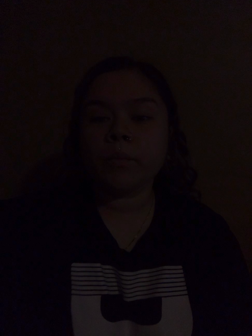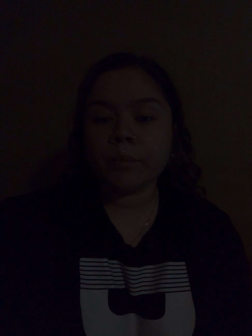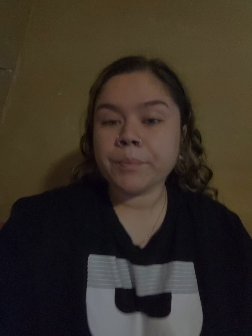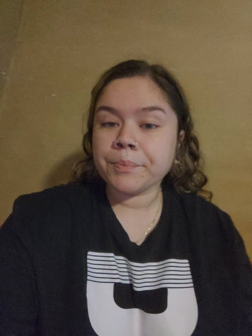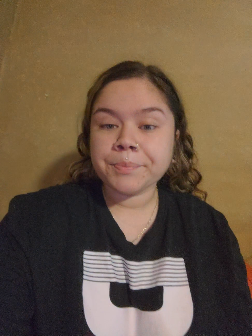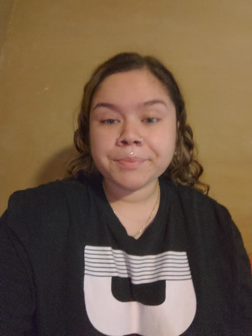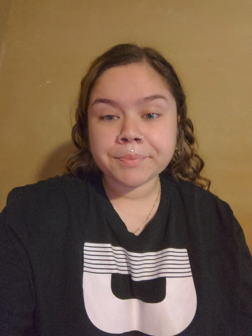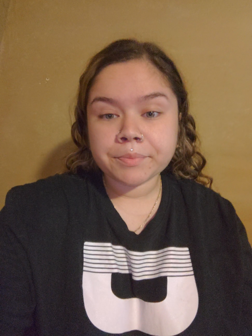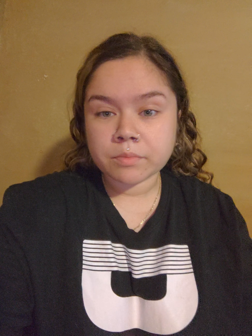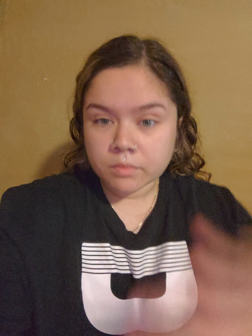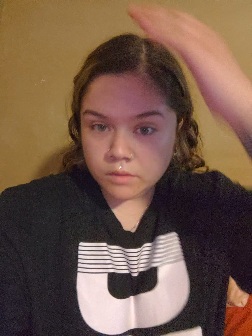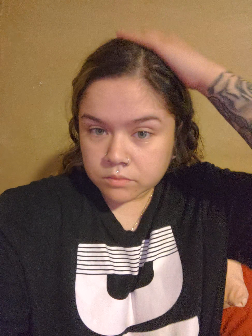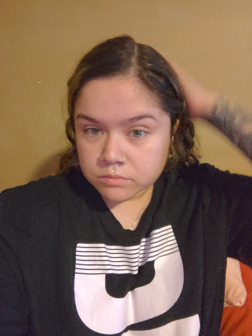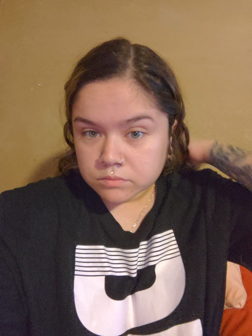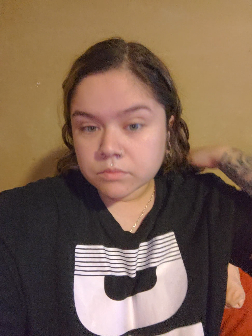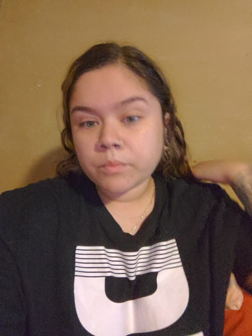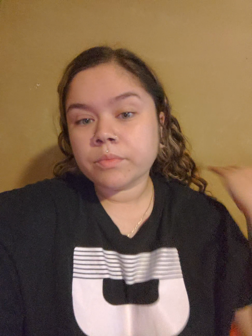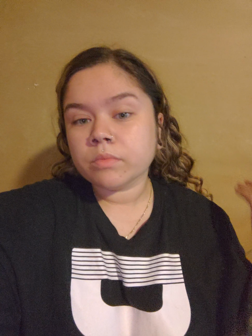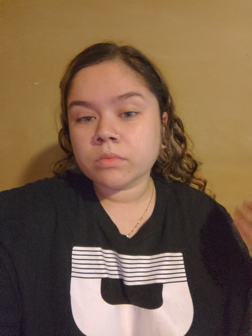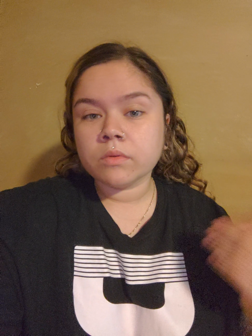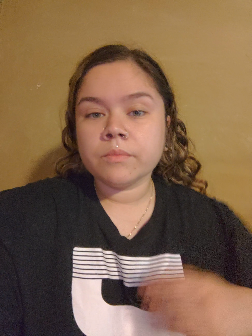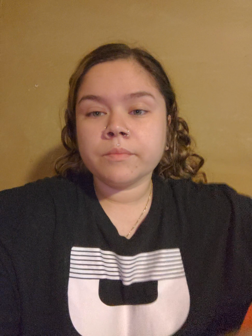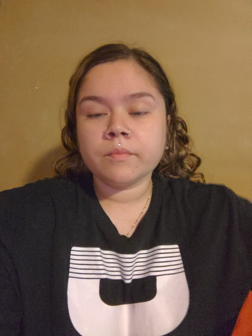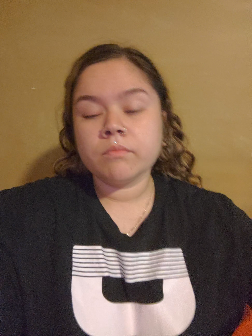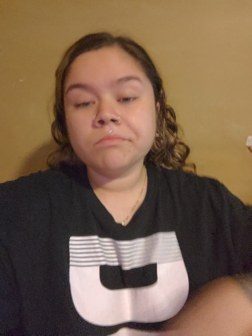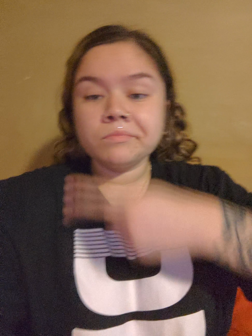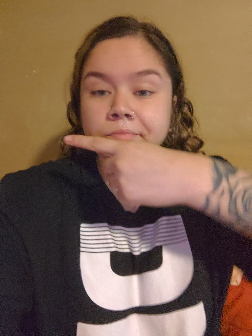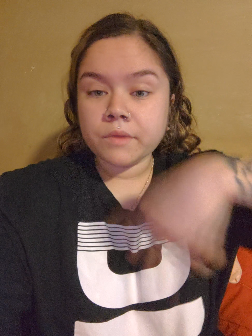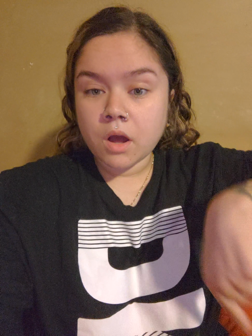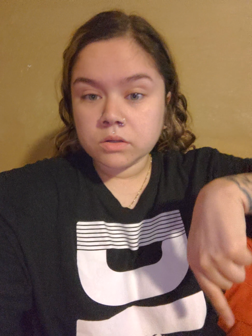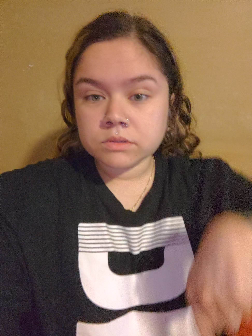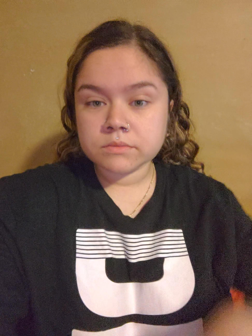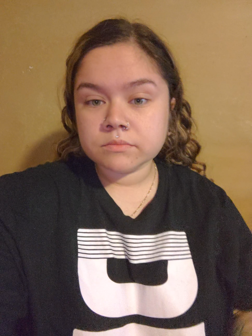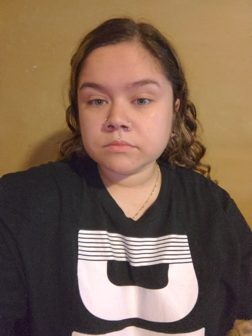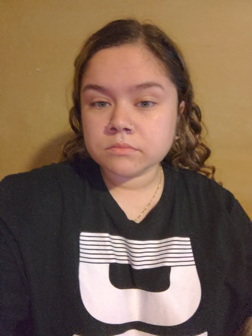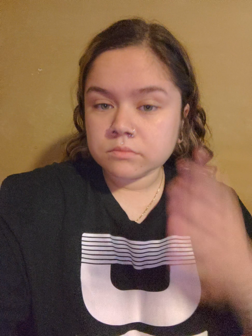cut